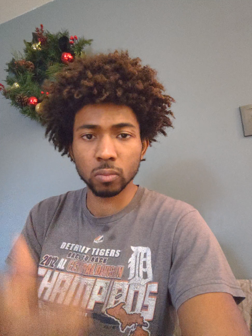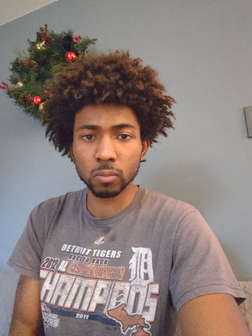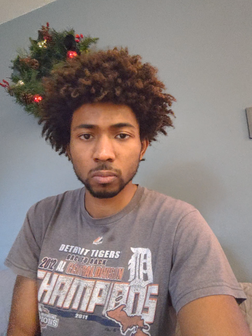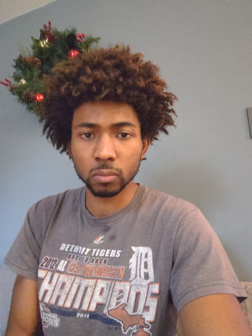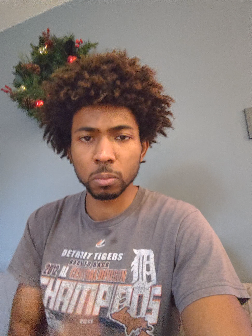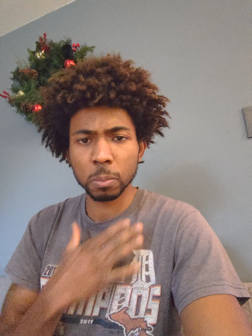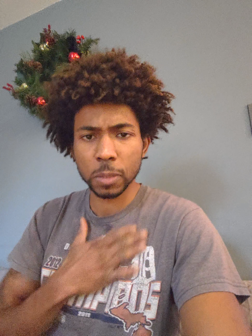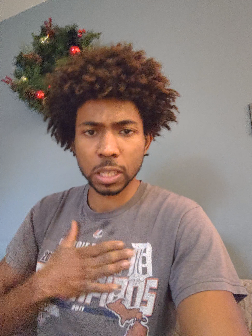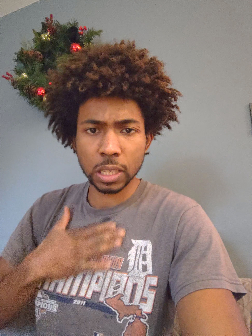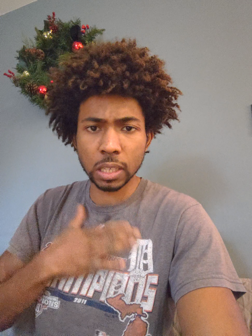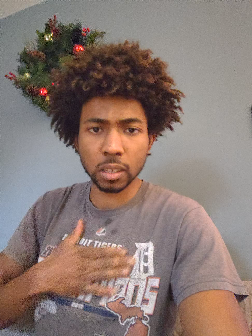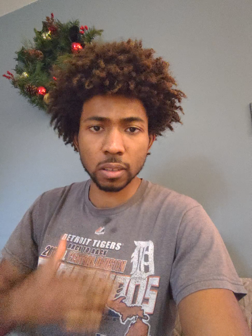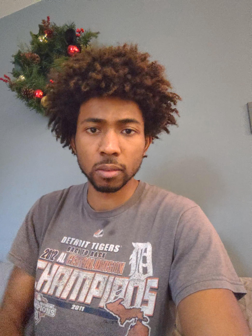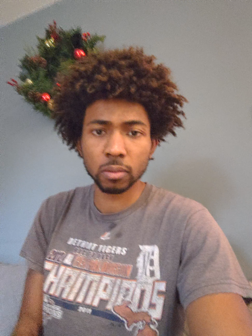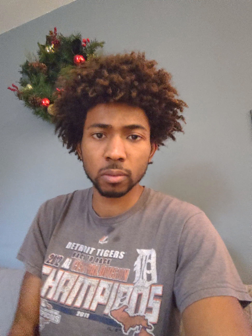please